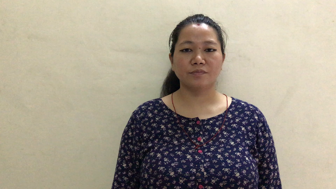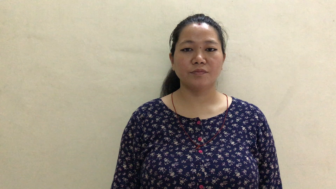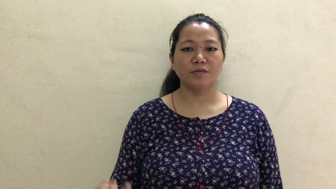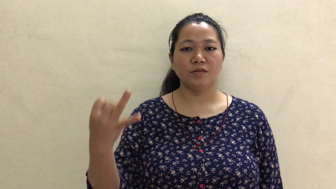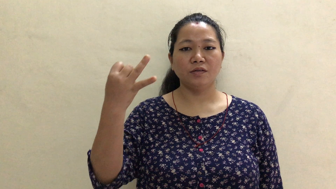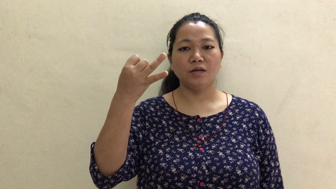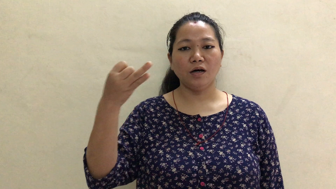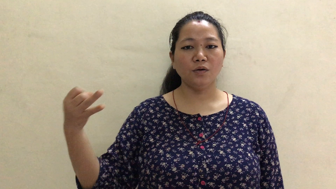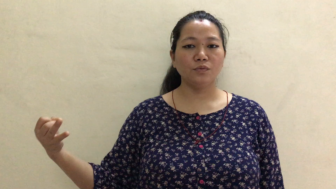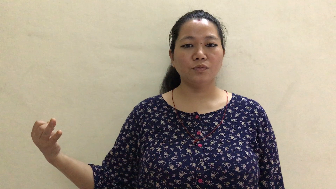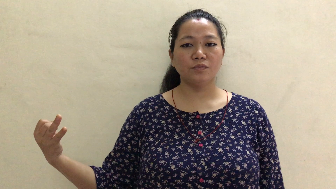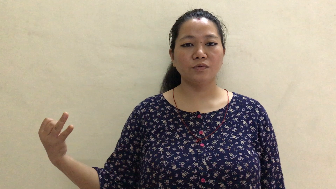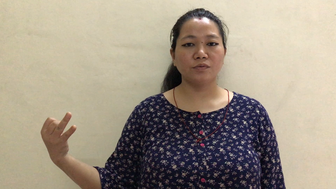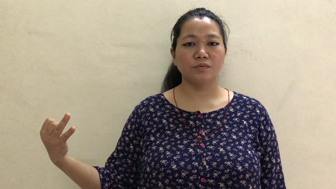औ